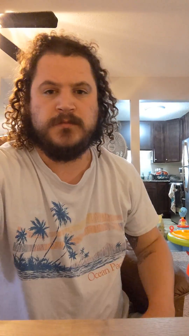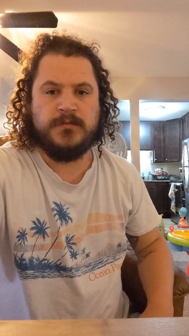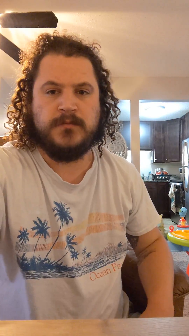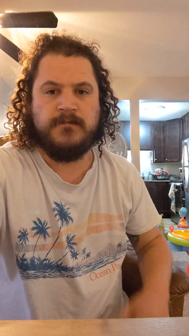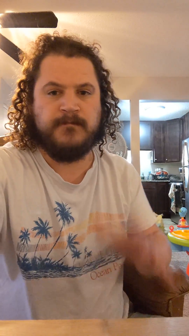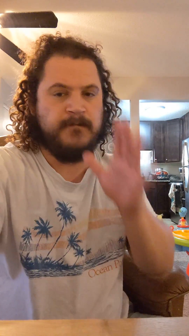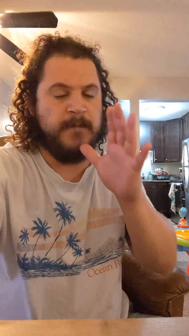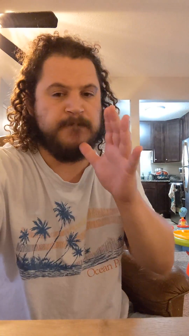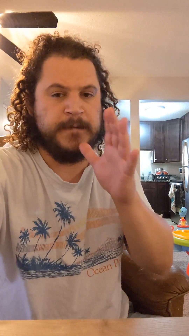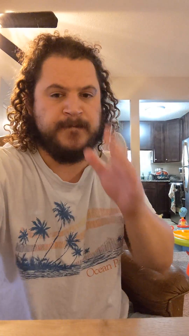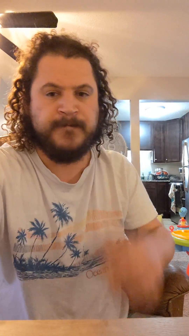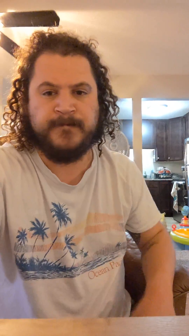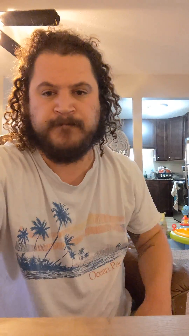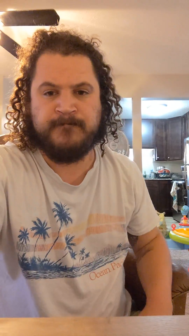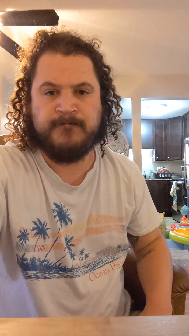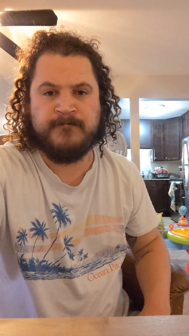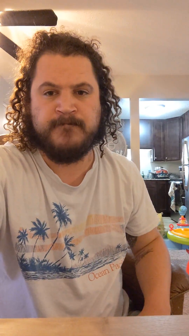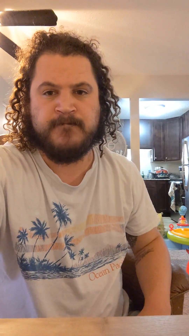mommy